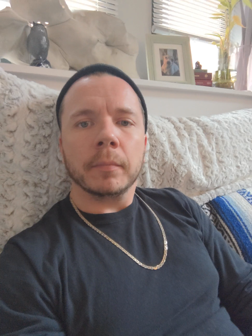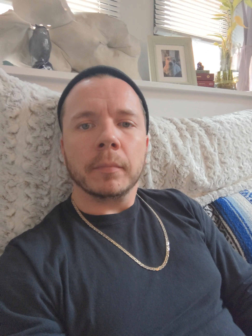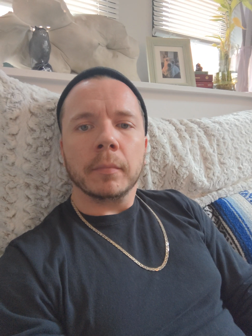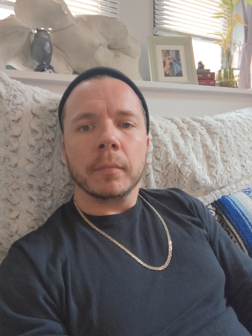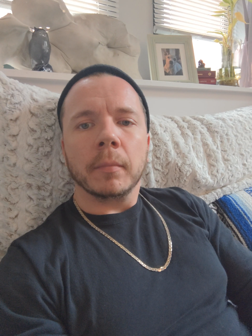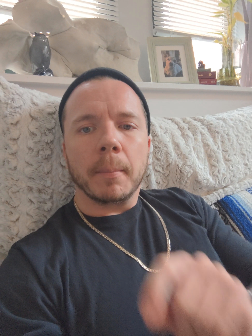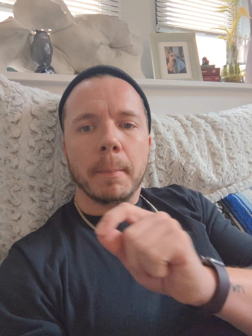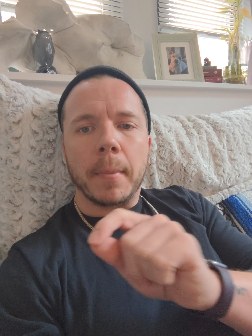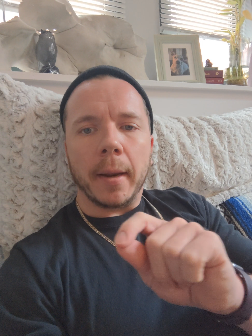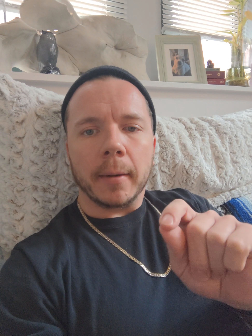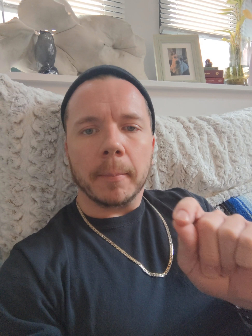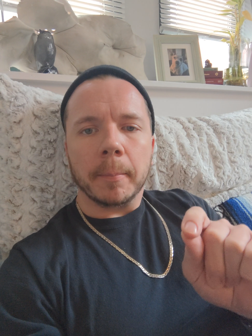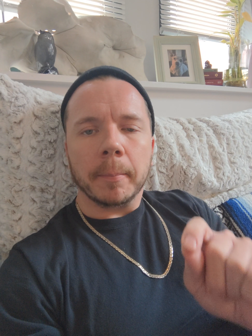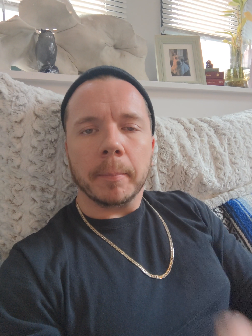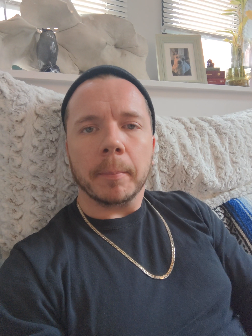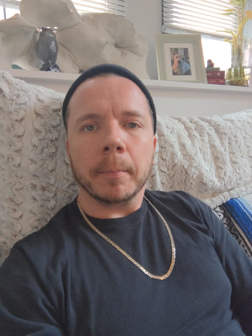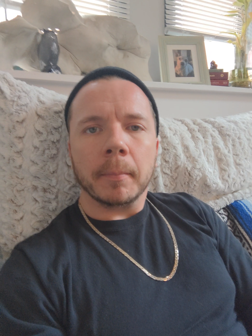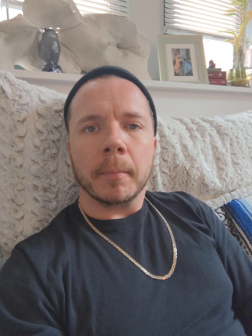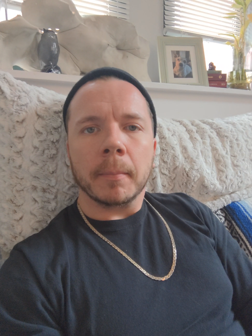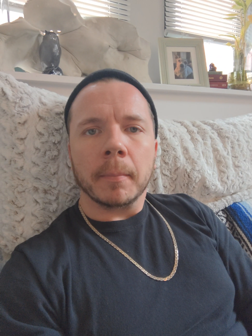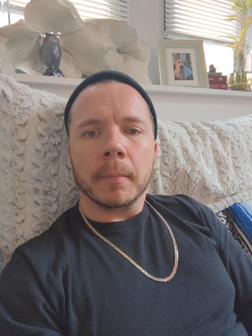pen